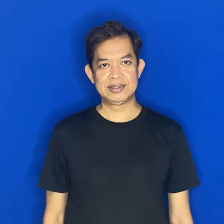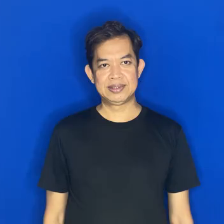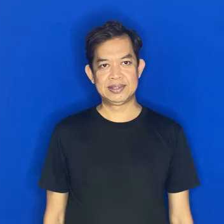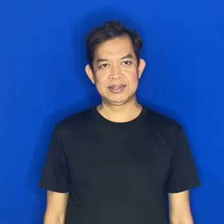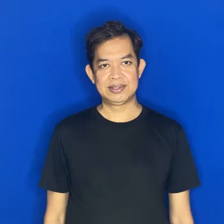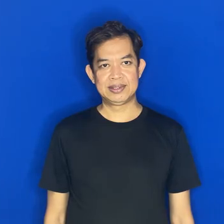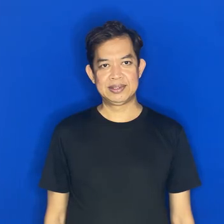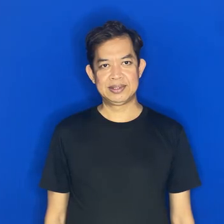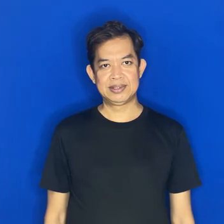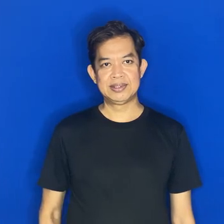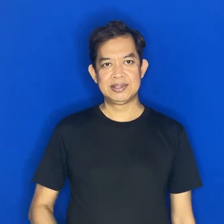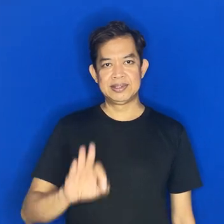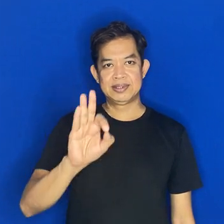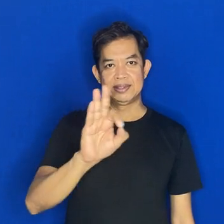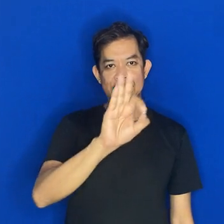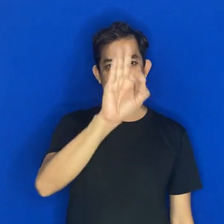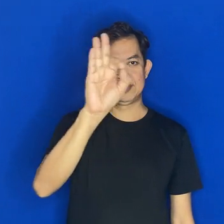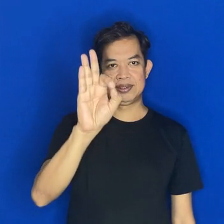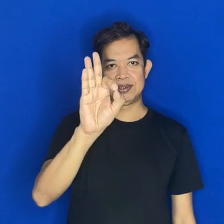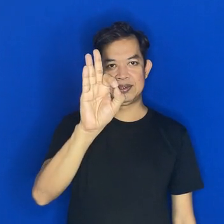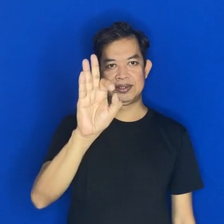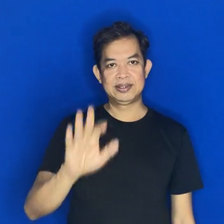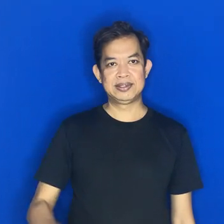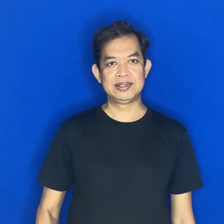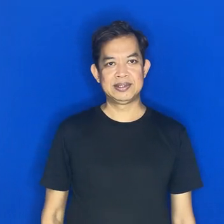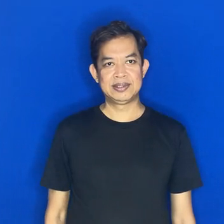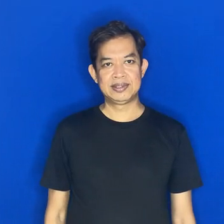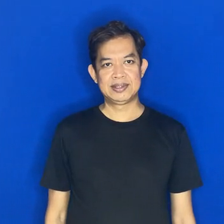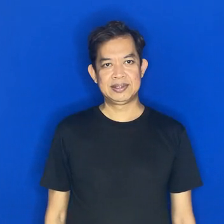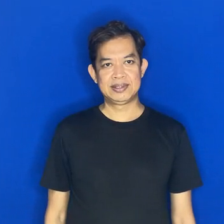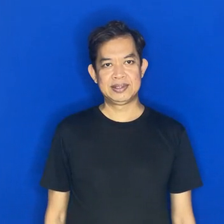friday